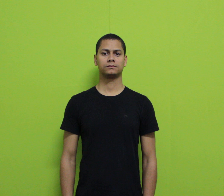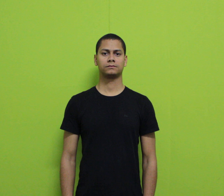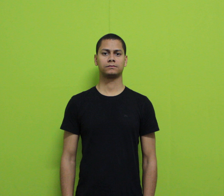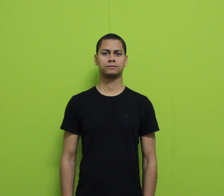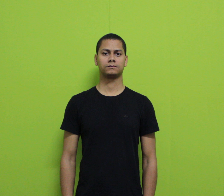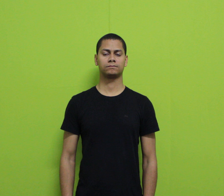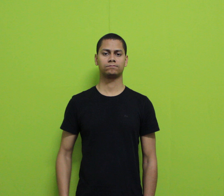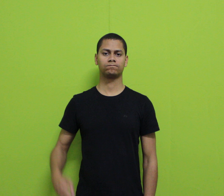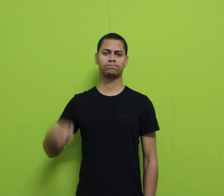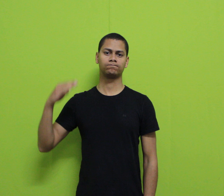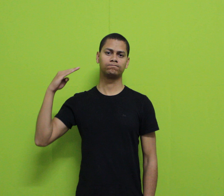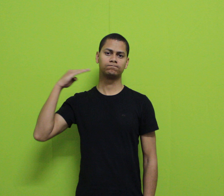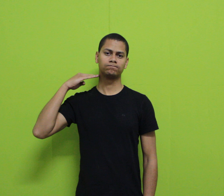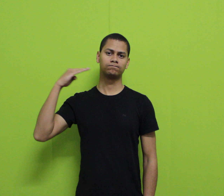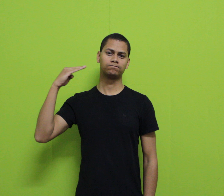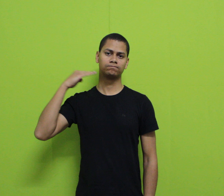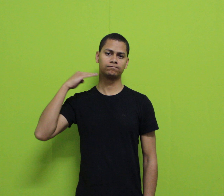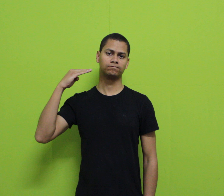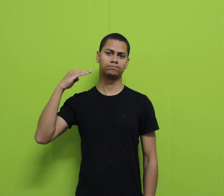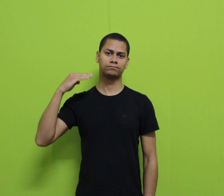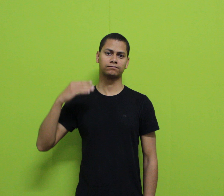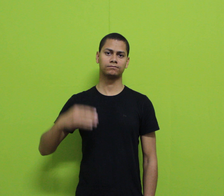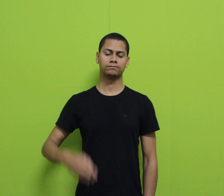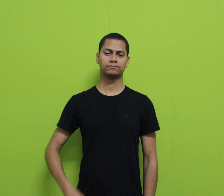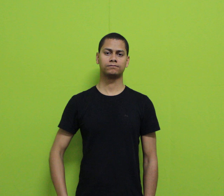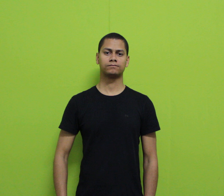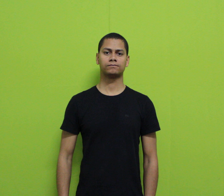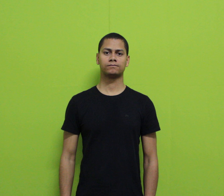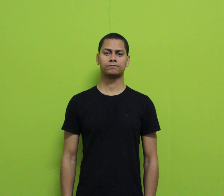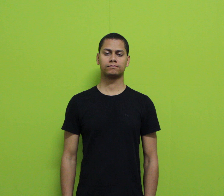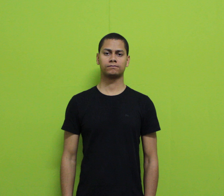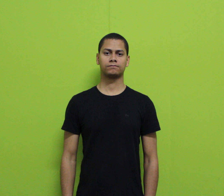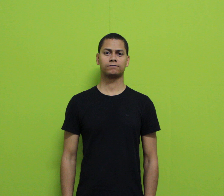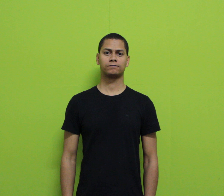banco